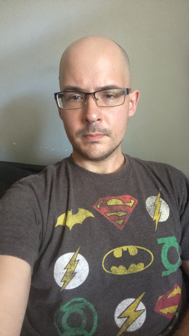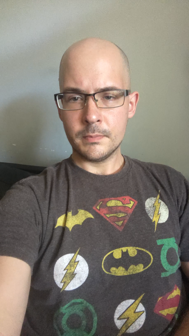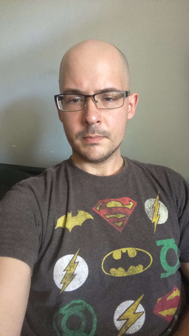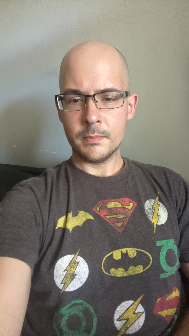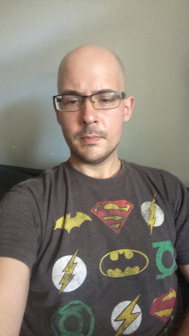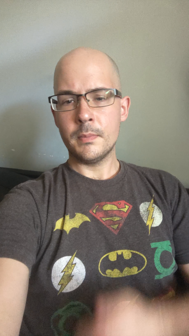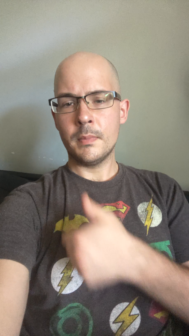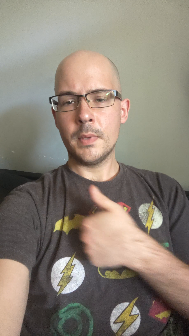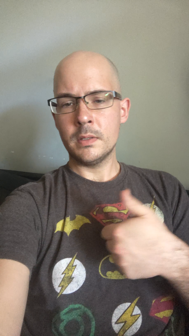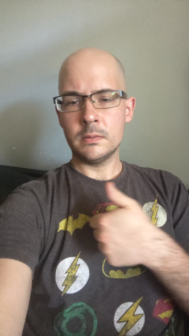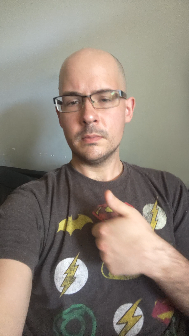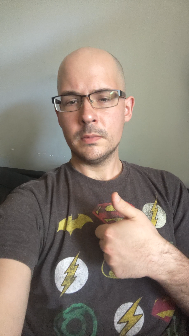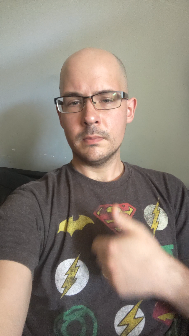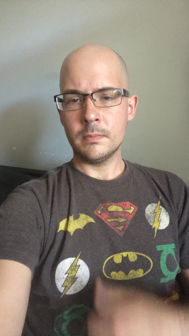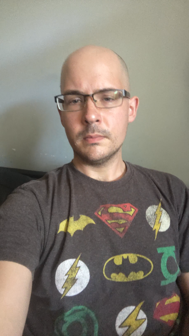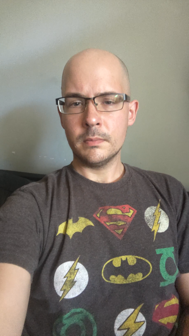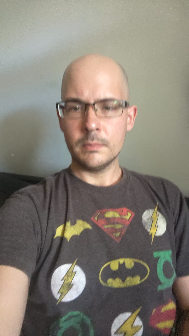basement